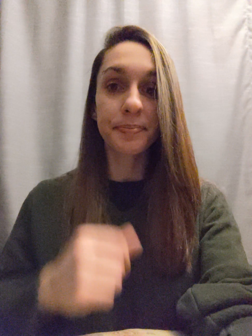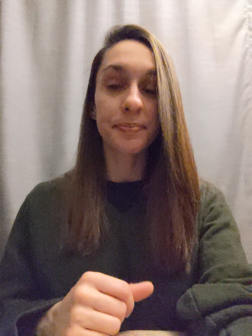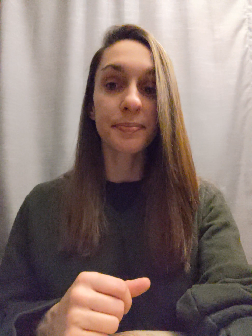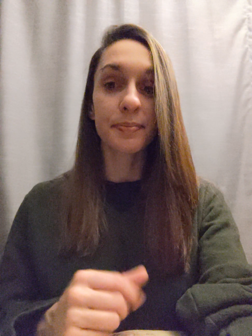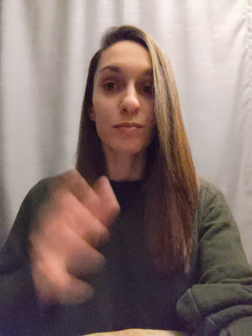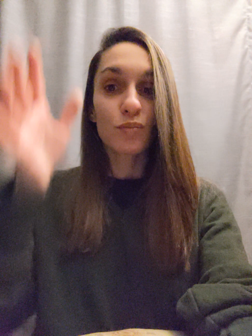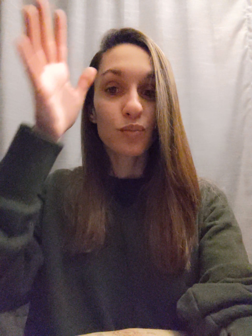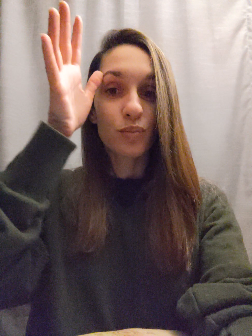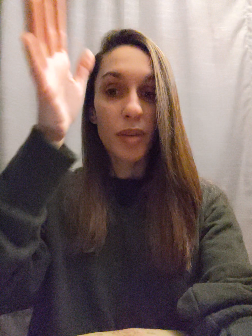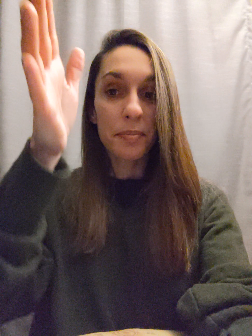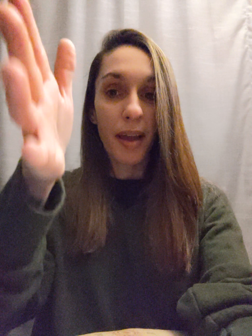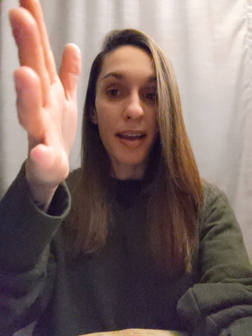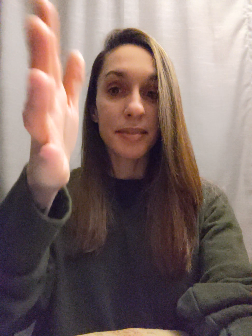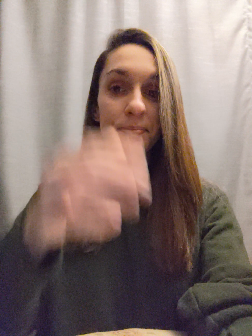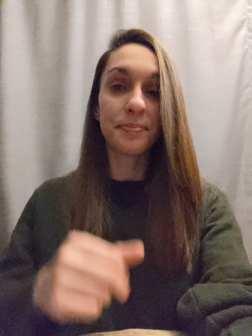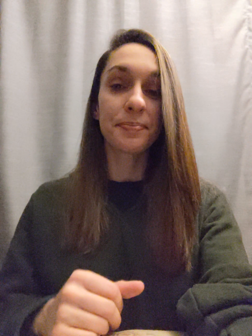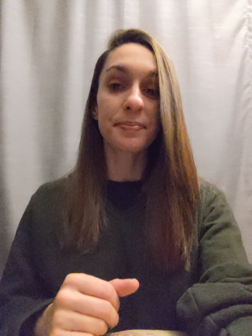grandpa